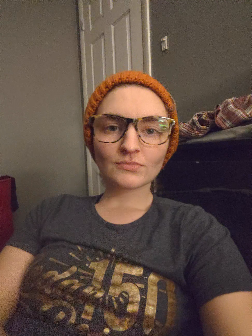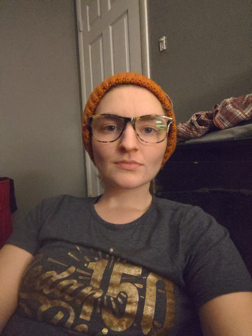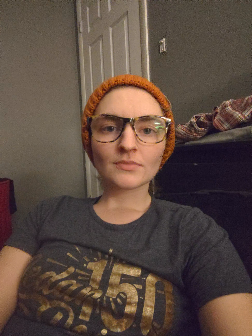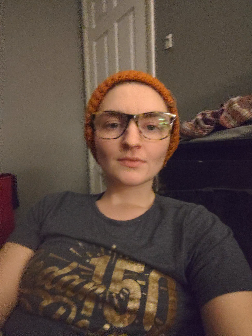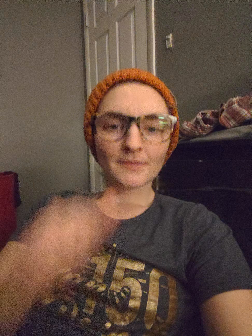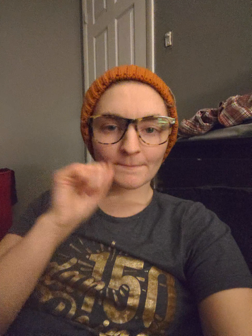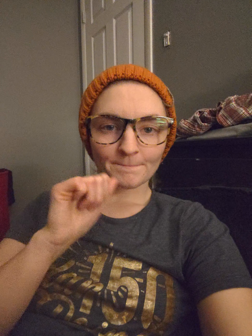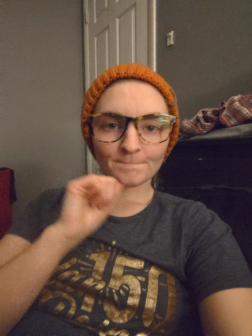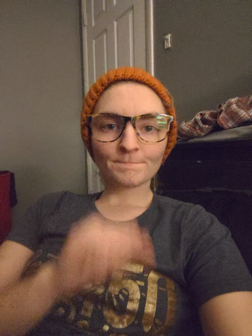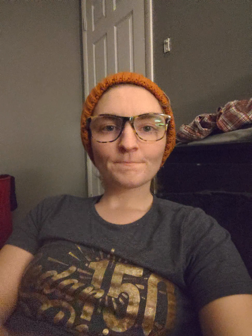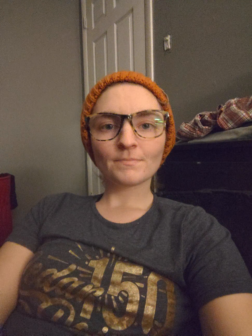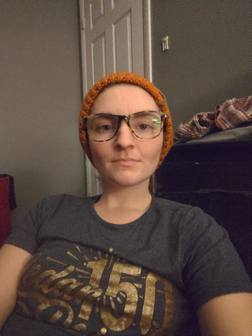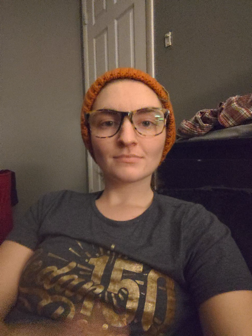aunt